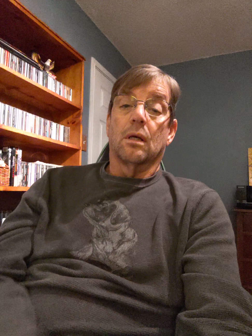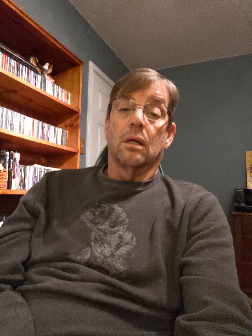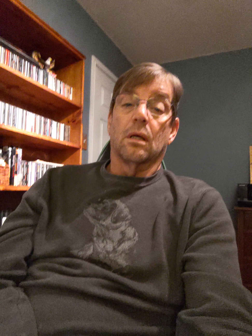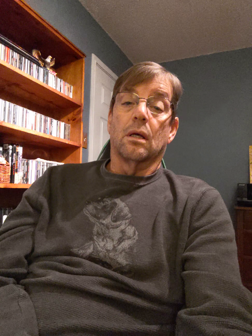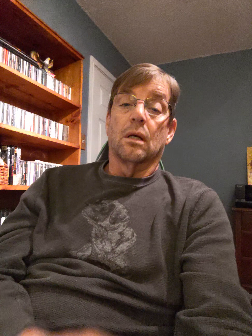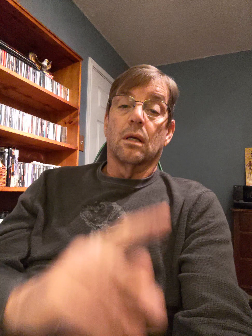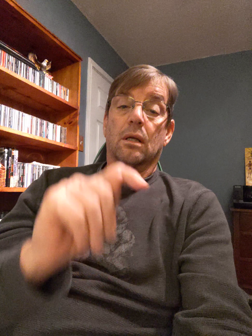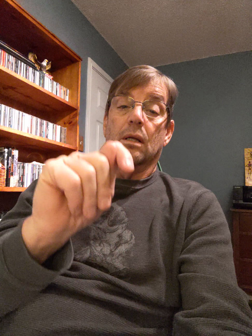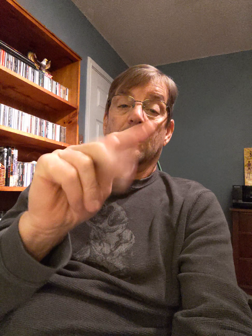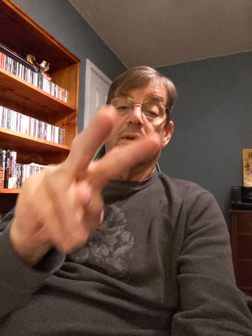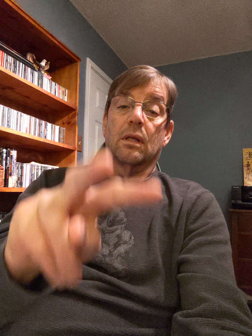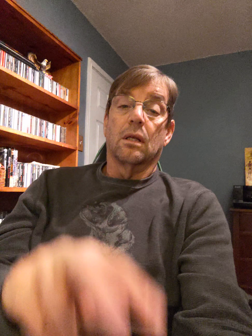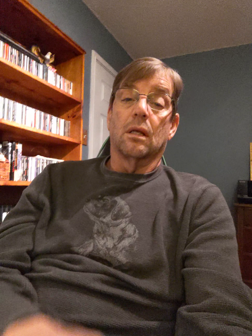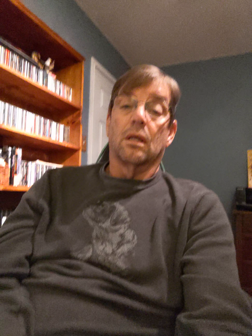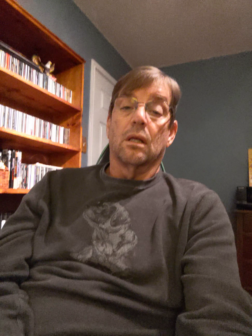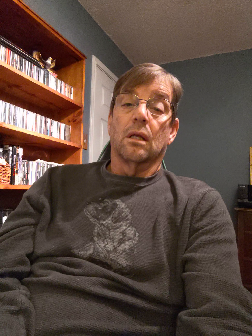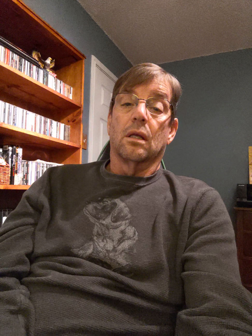TV